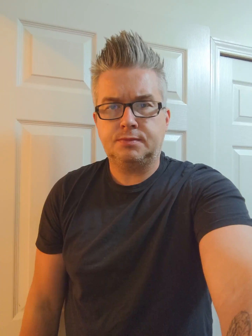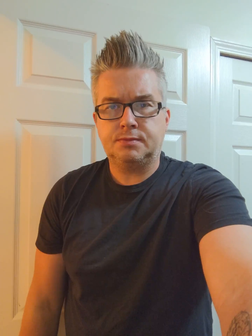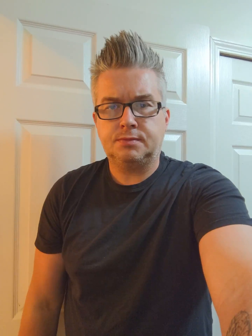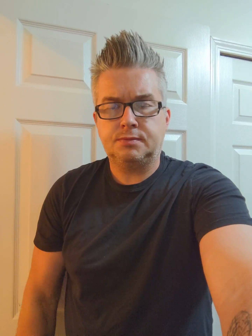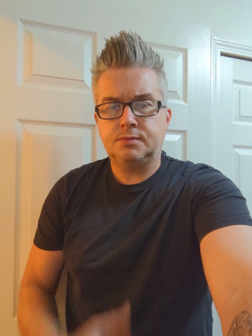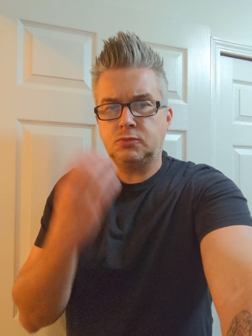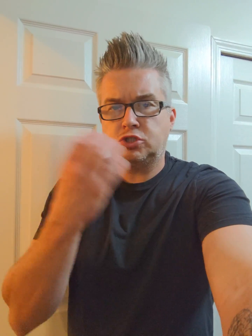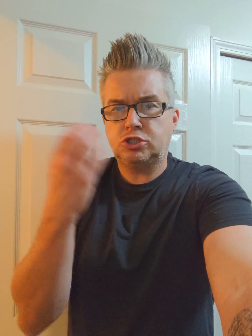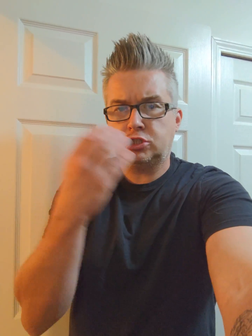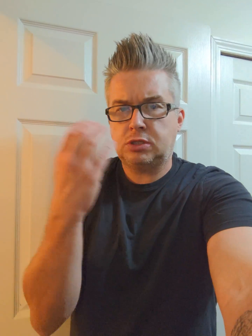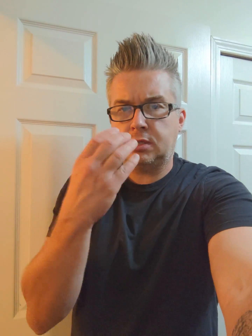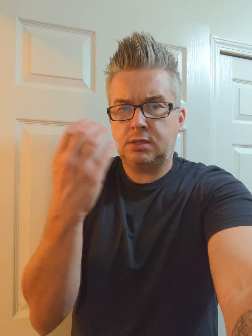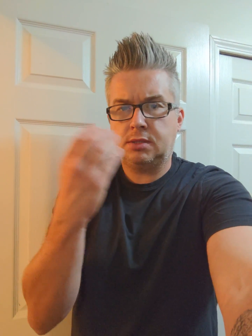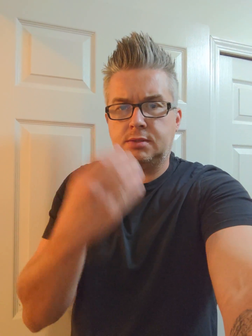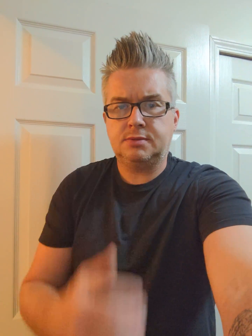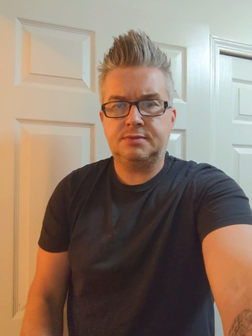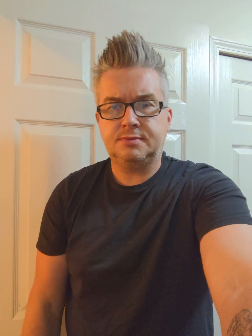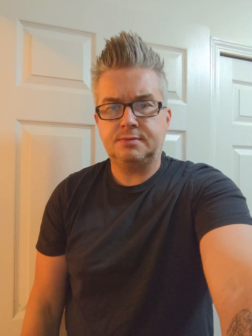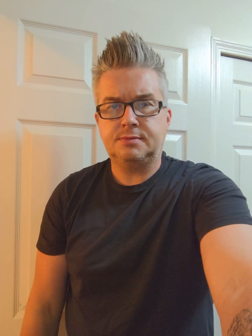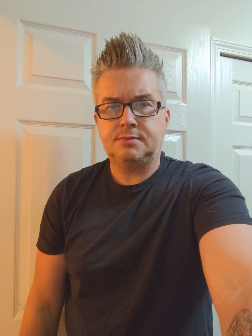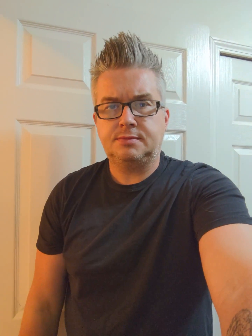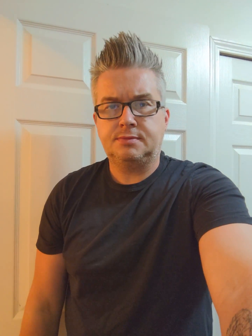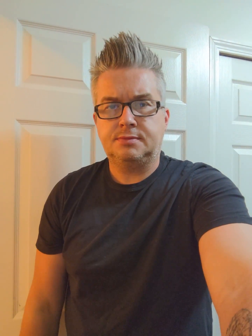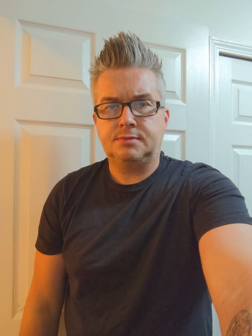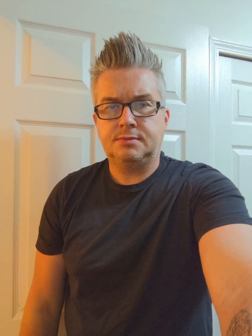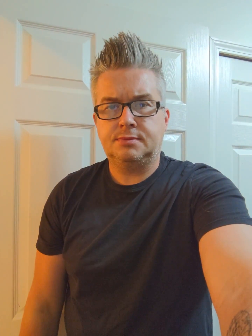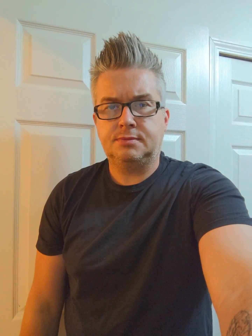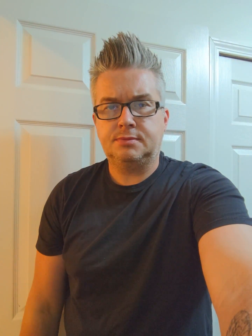shake